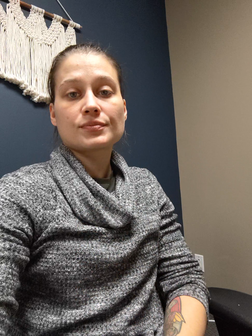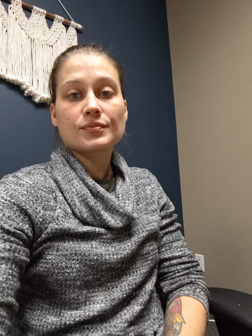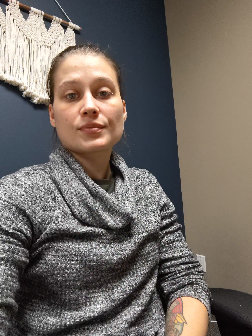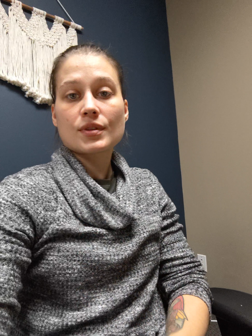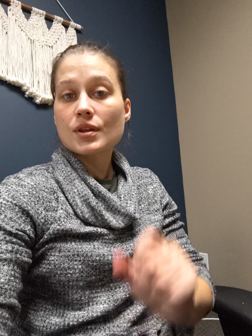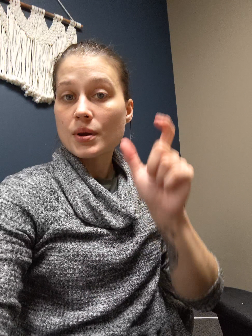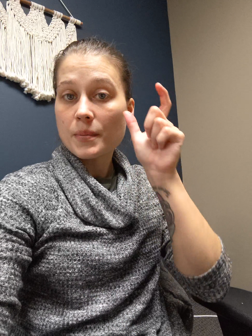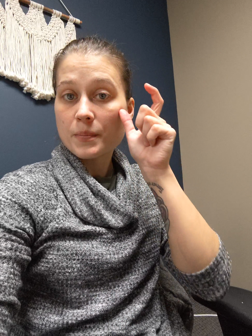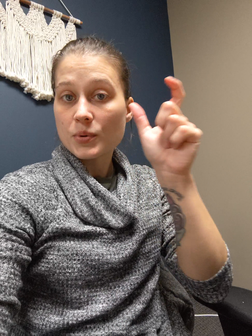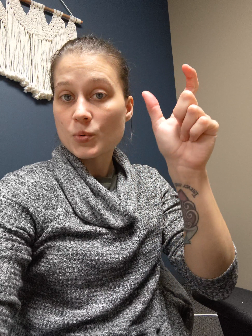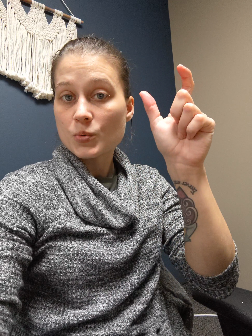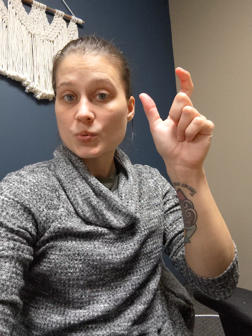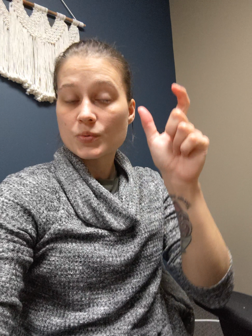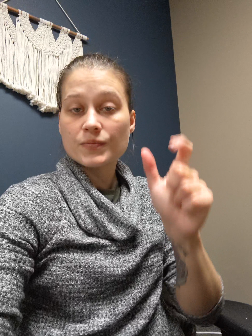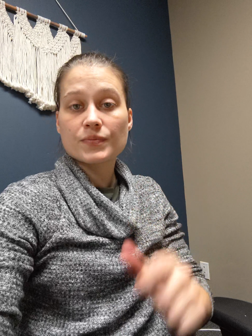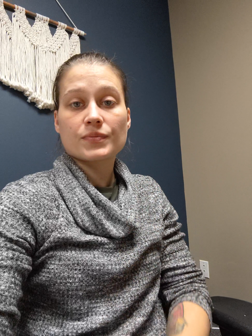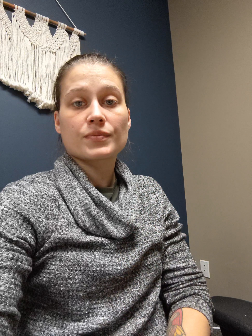moon